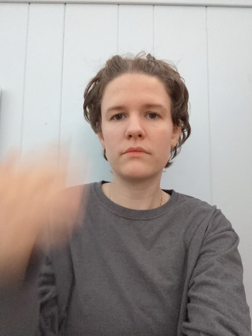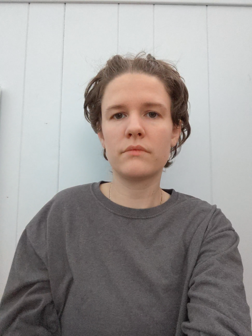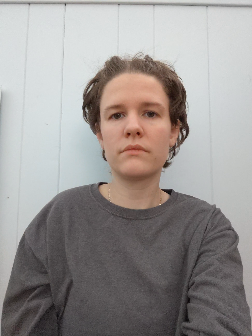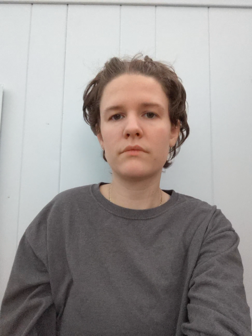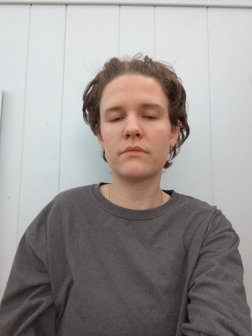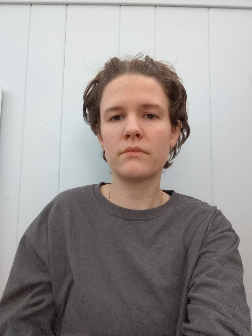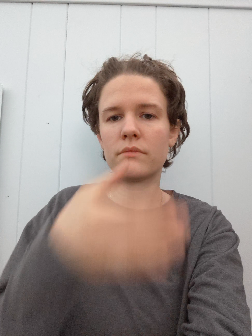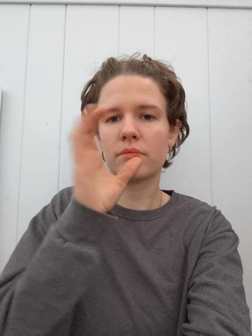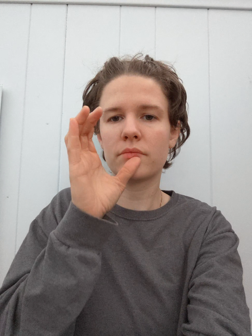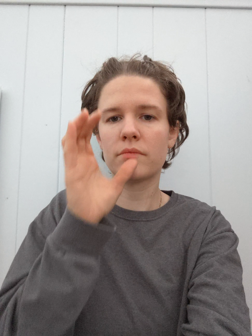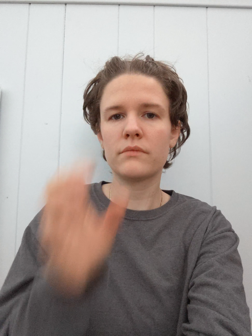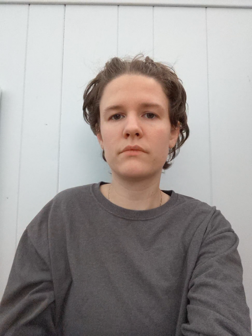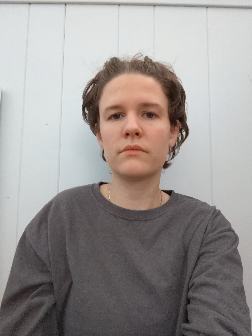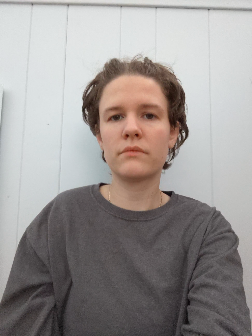drink